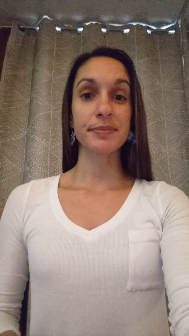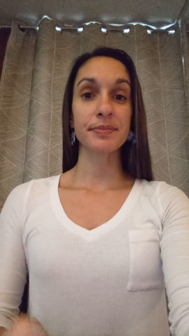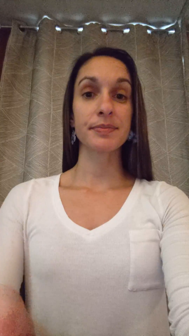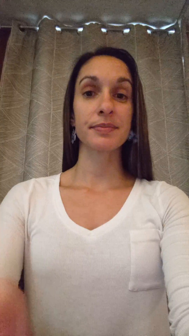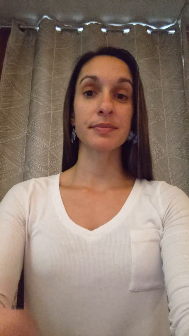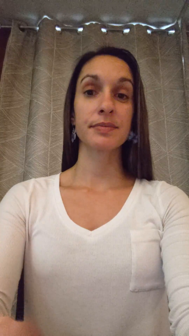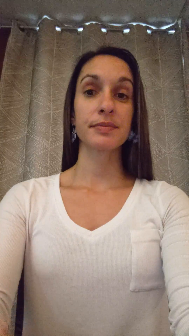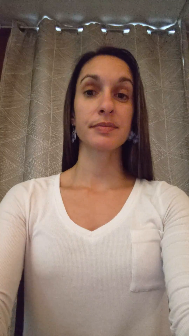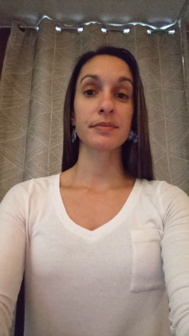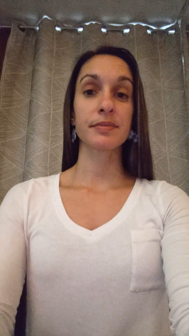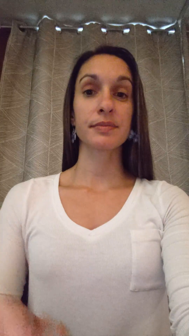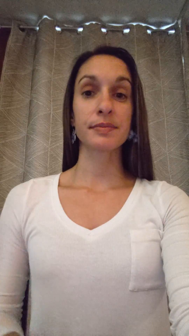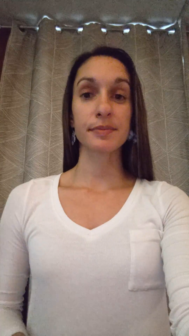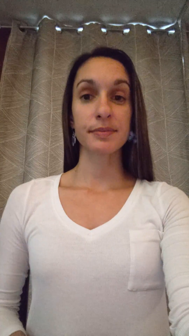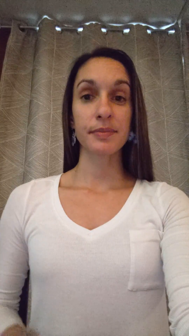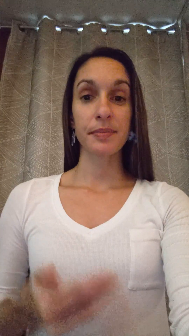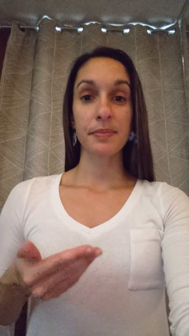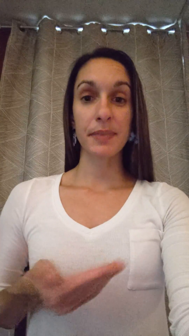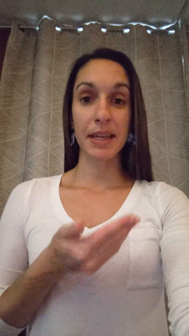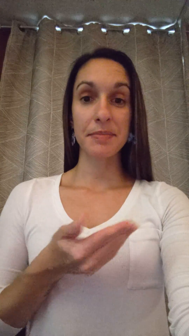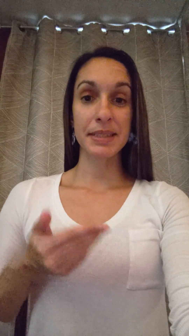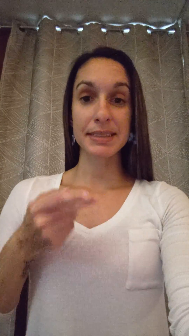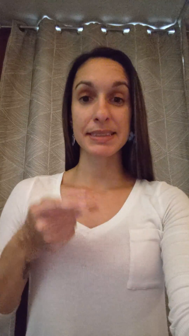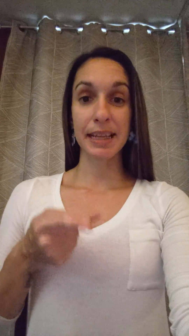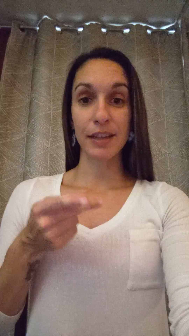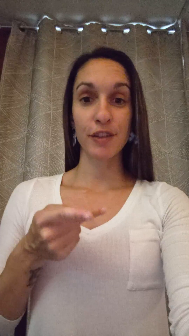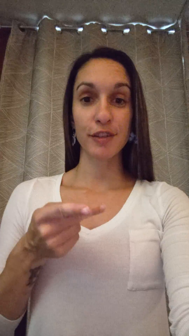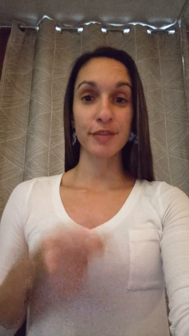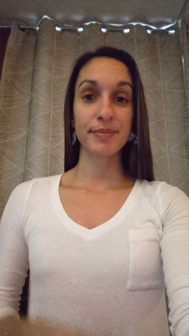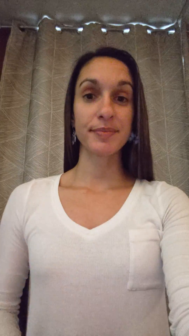babysitter